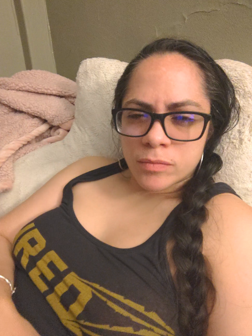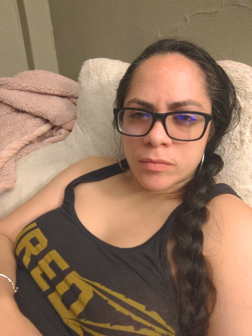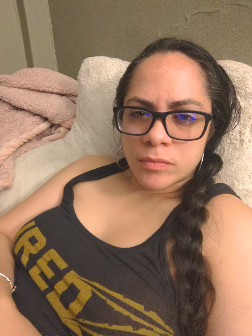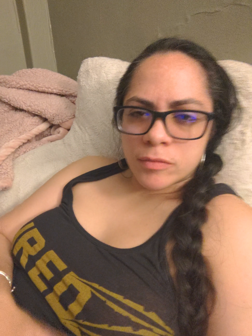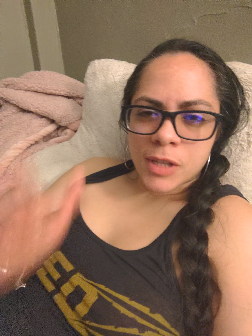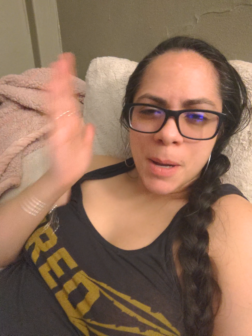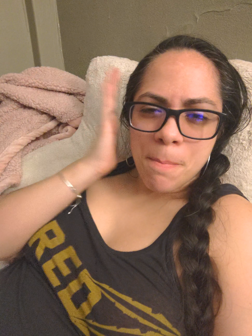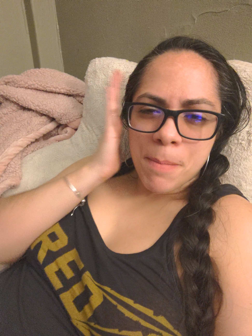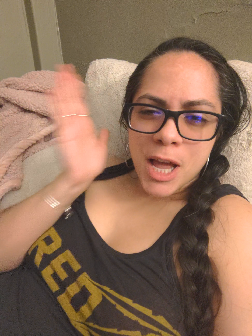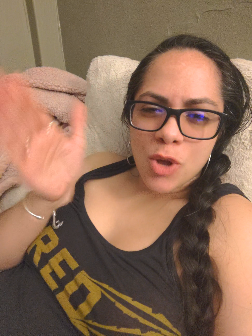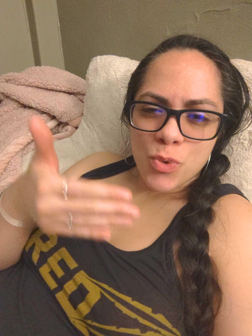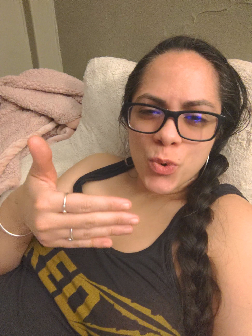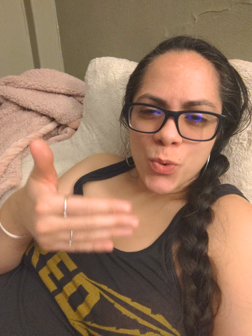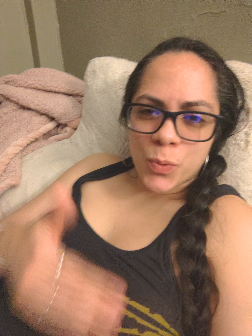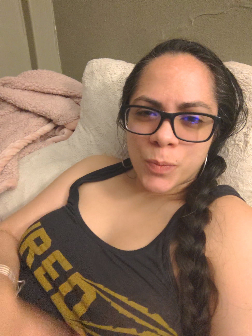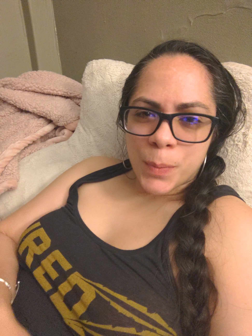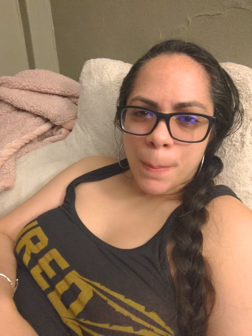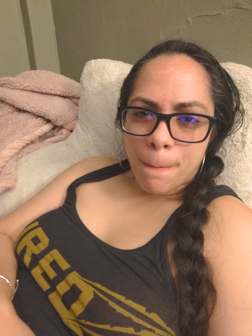bedroom